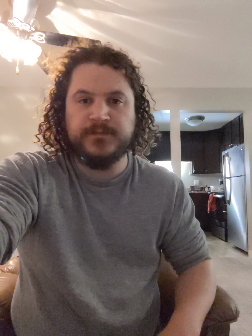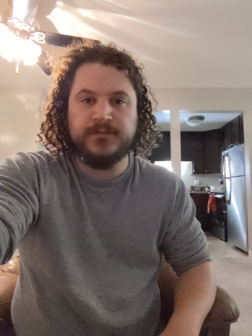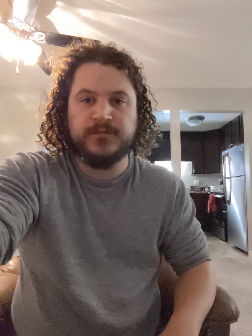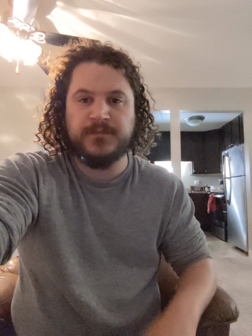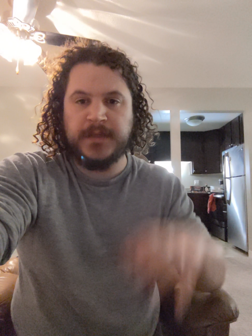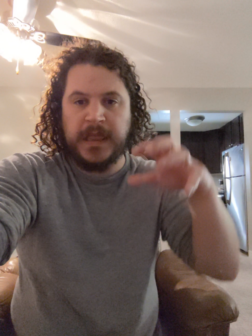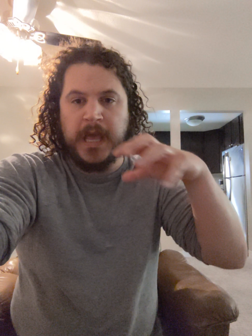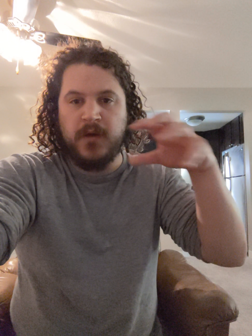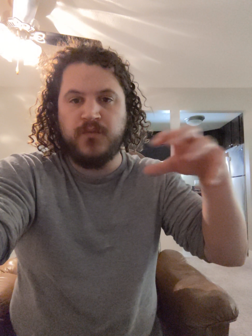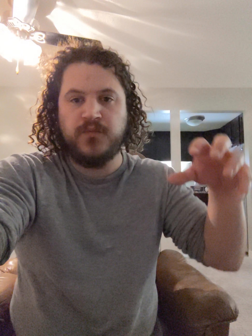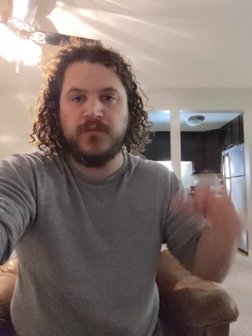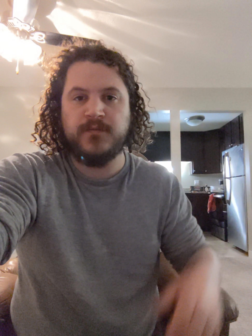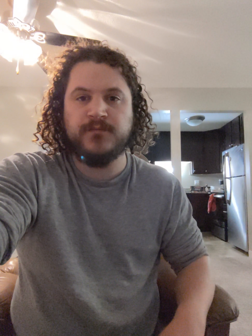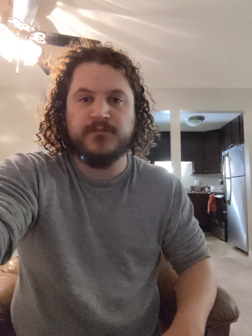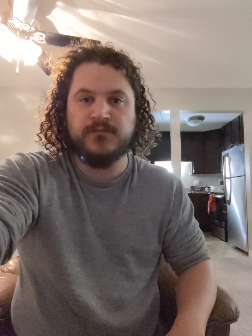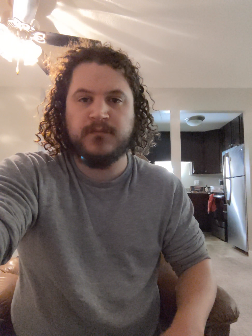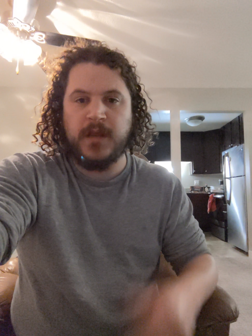cloud